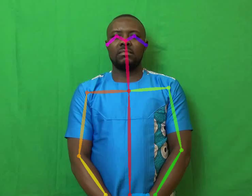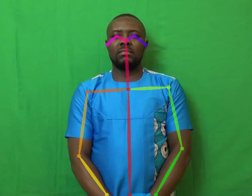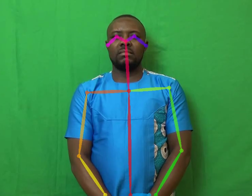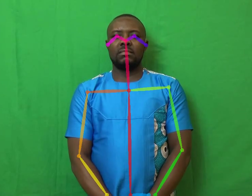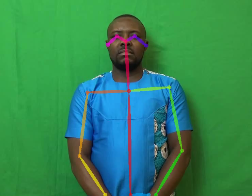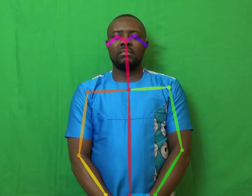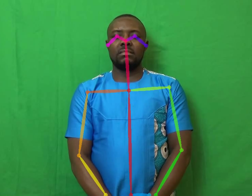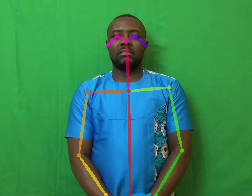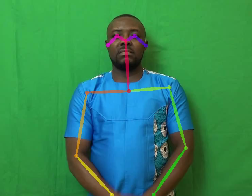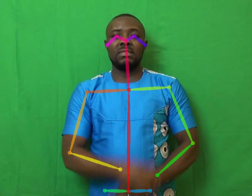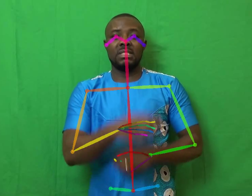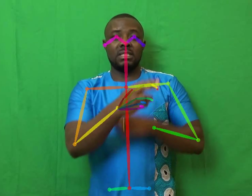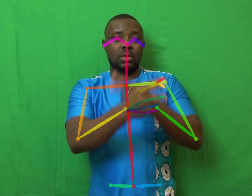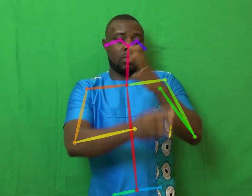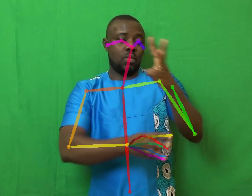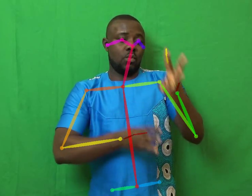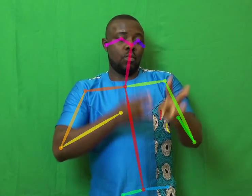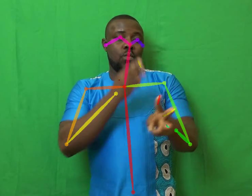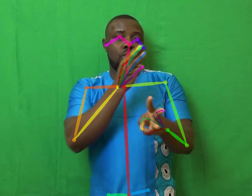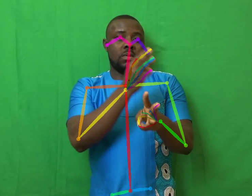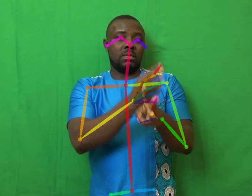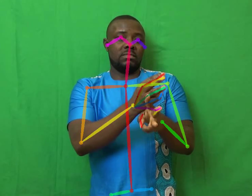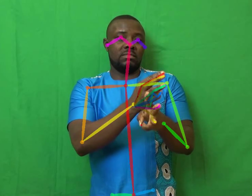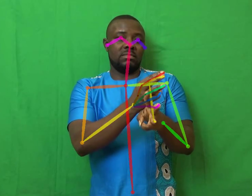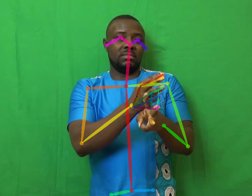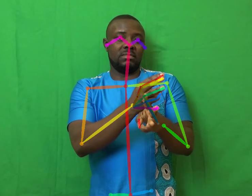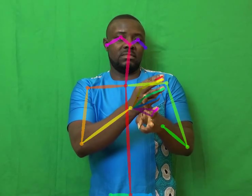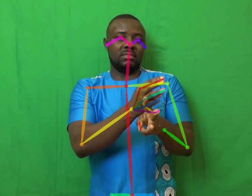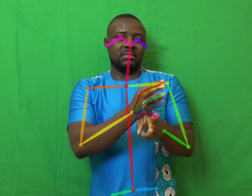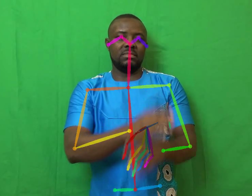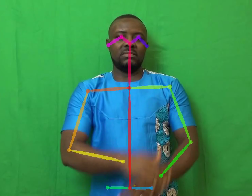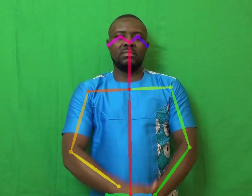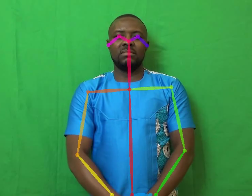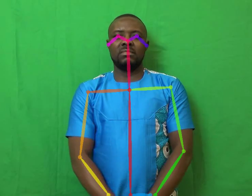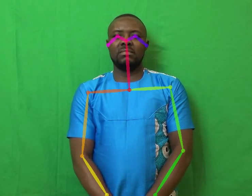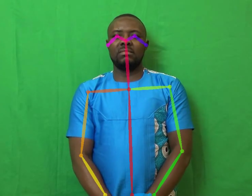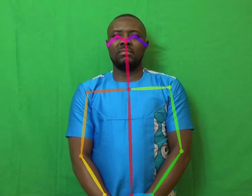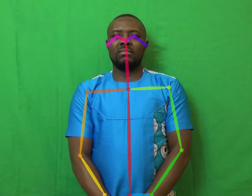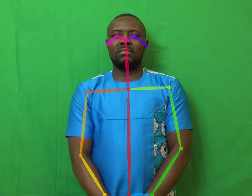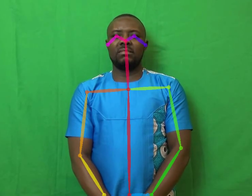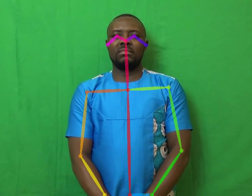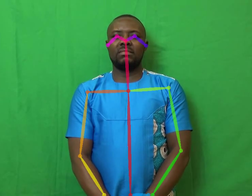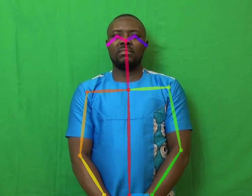world